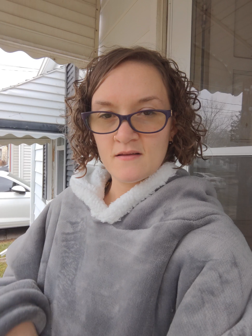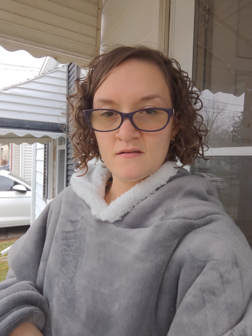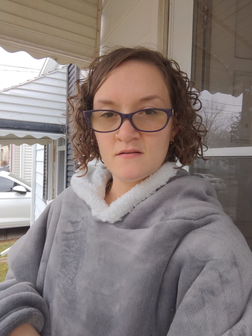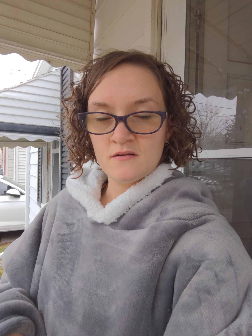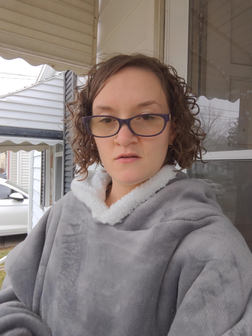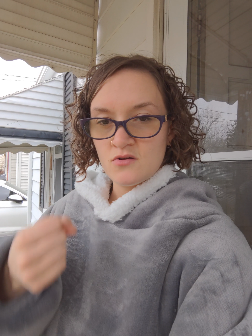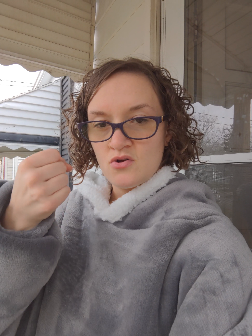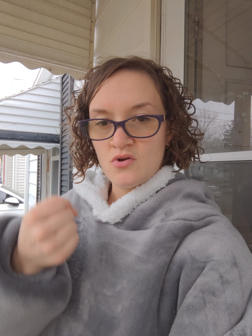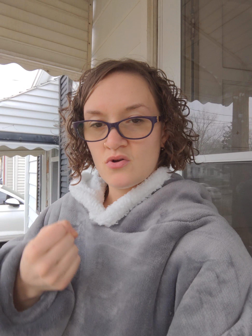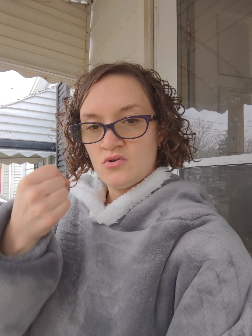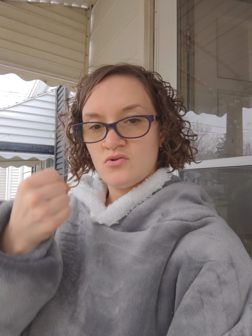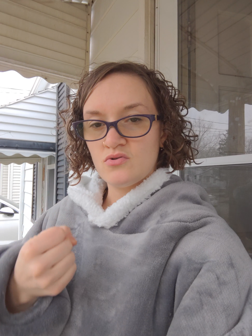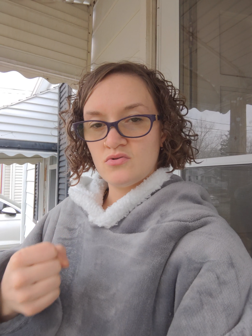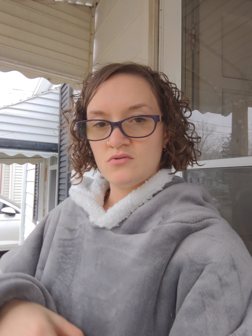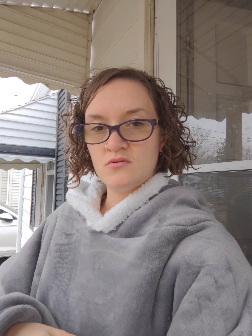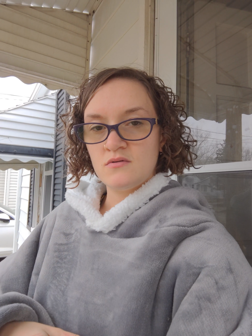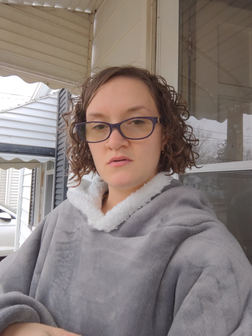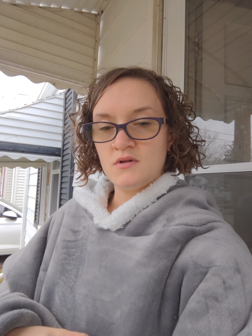car